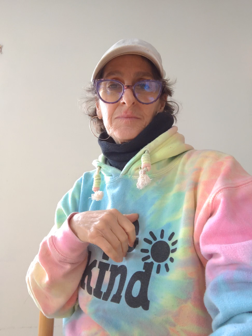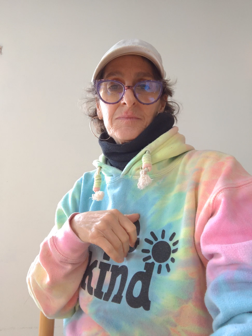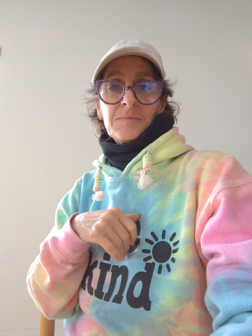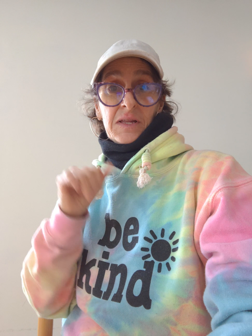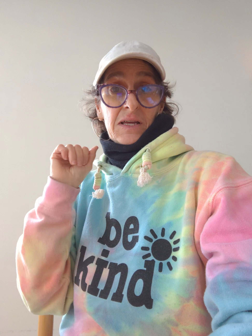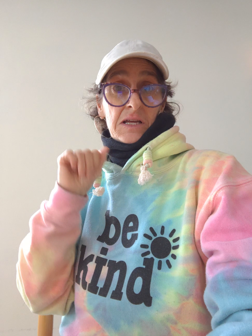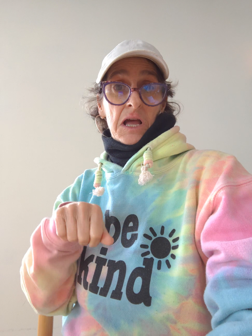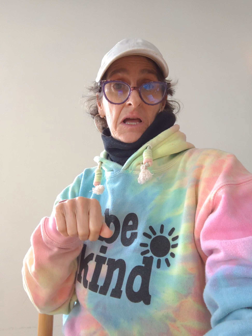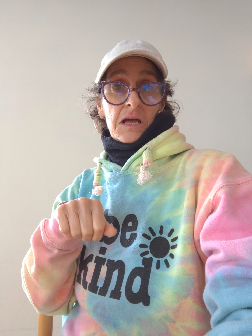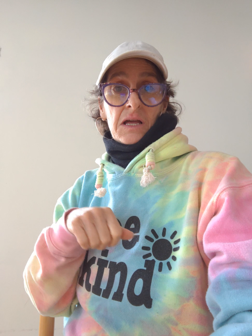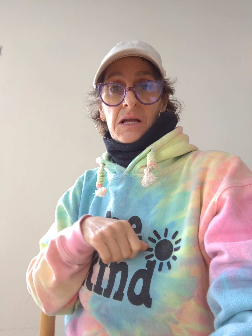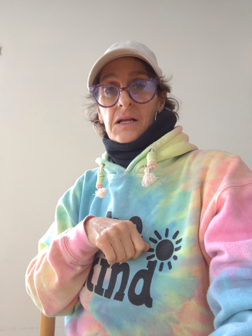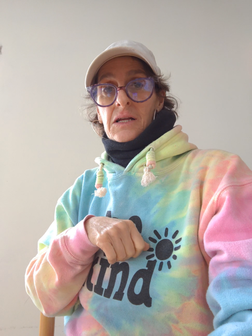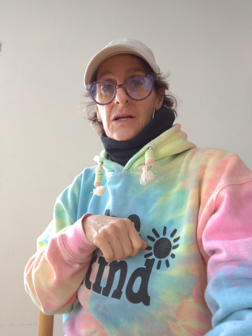can